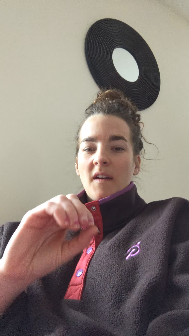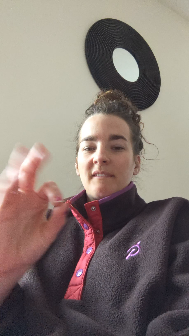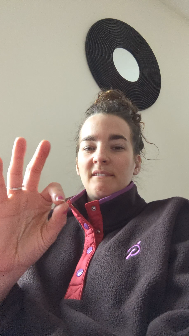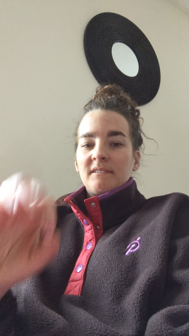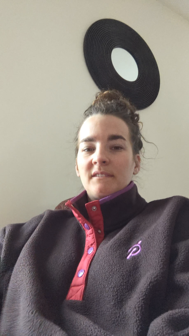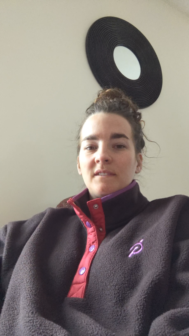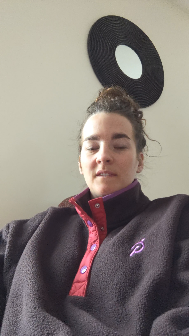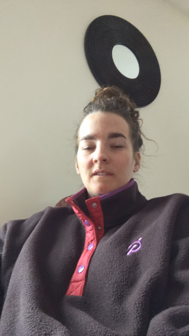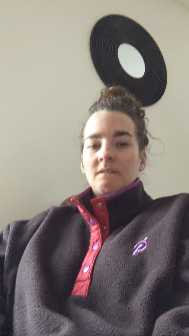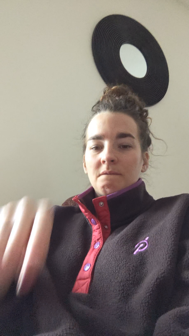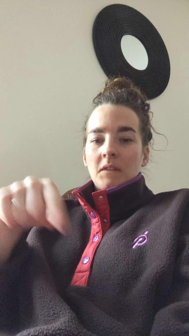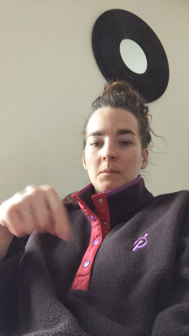flip-flop